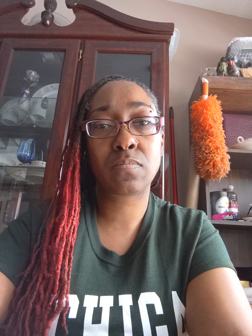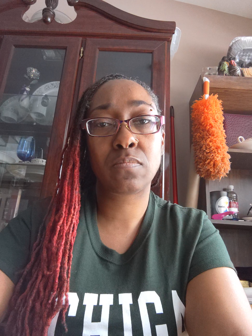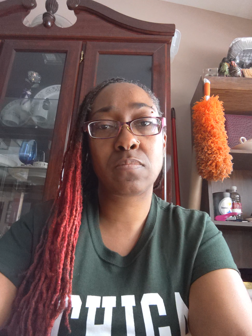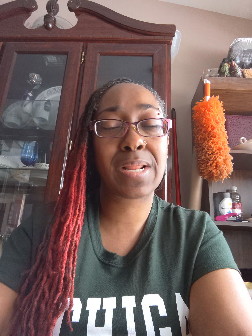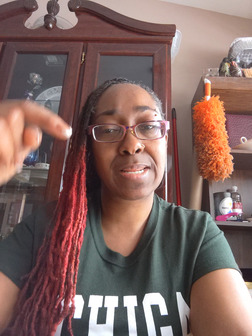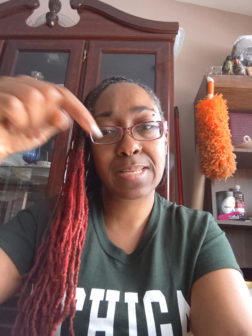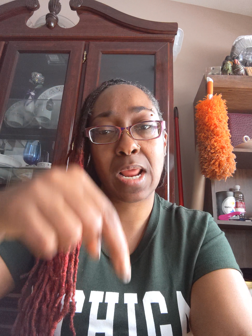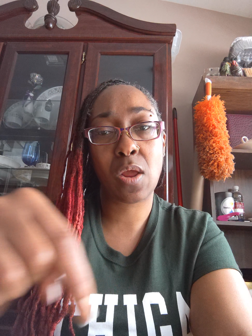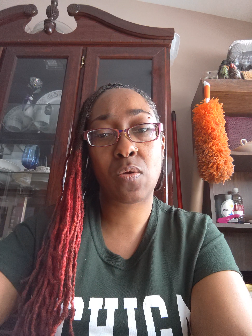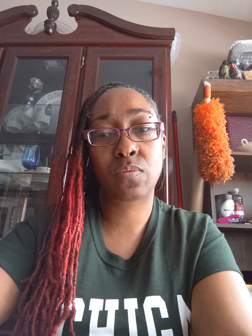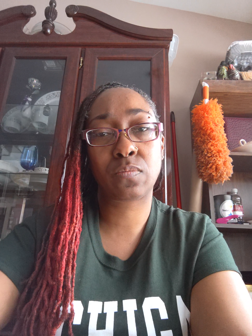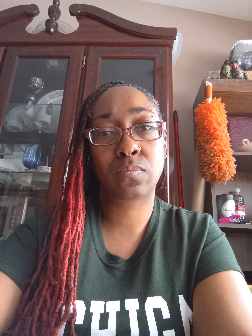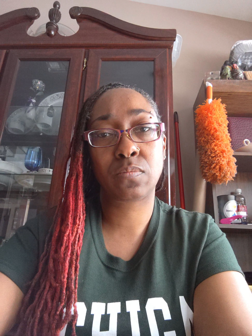down